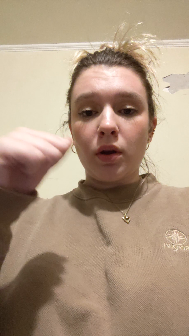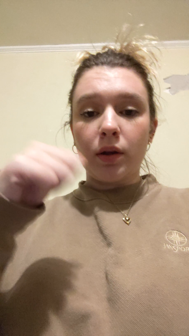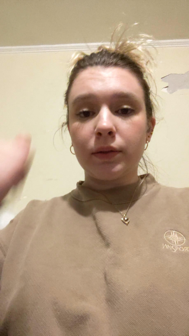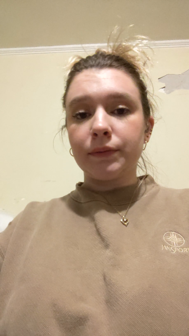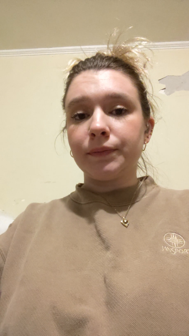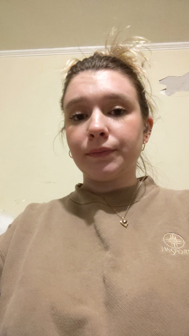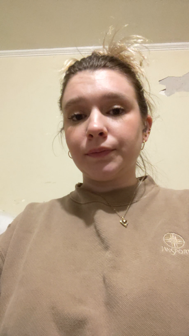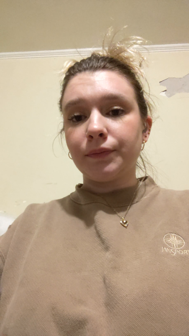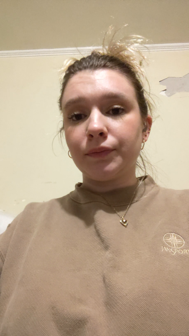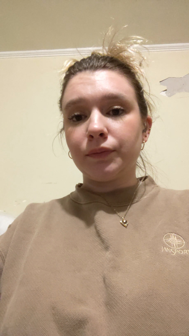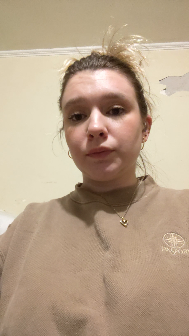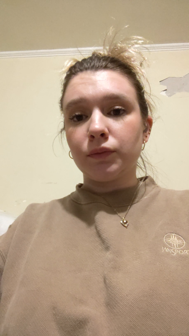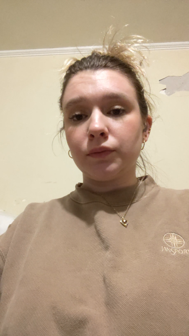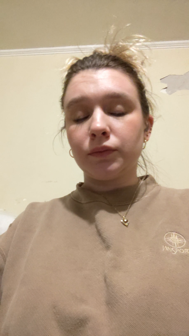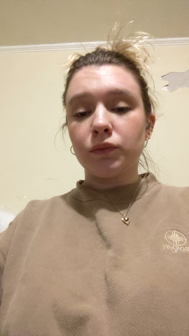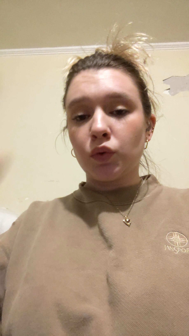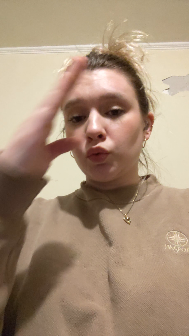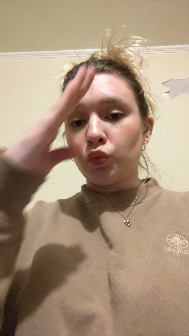roof